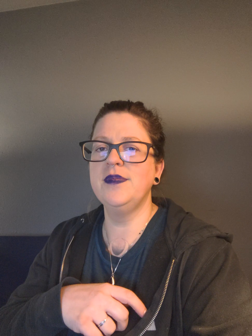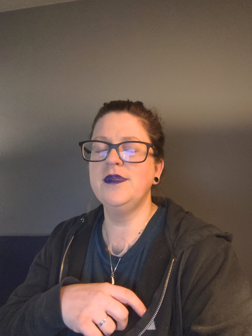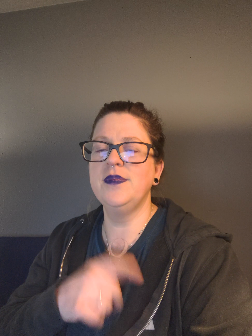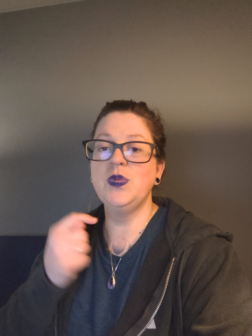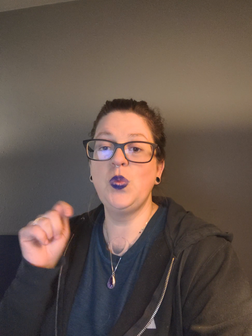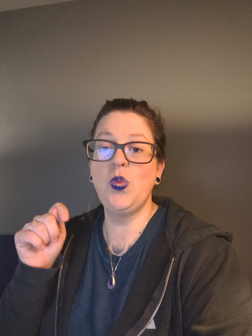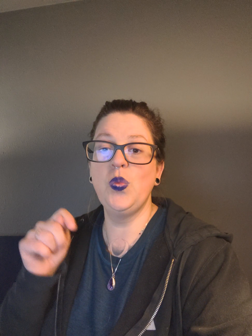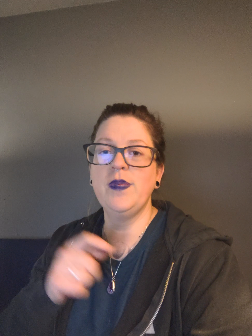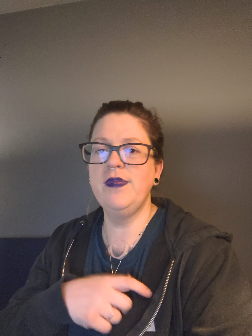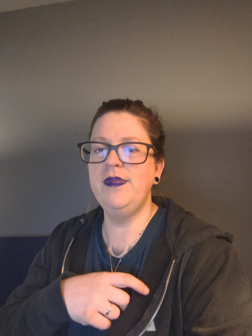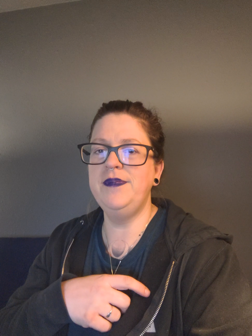toy